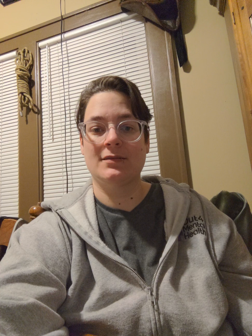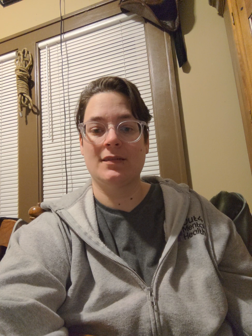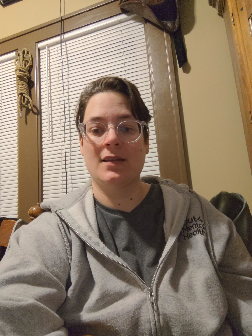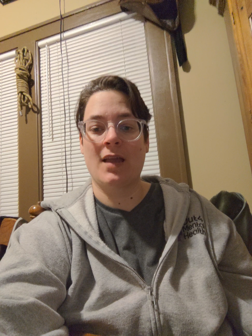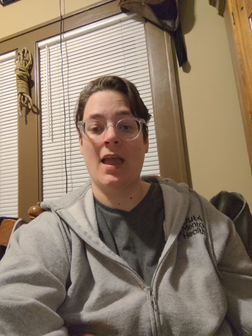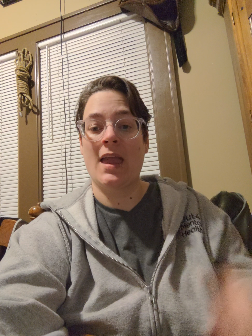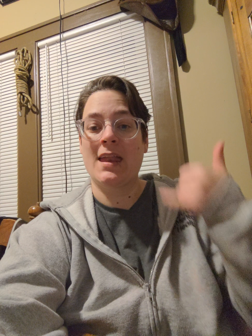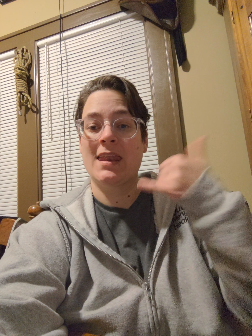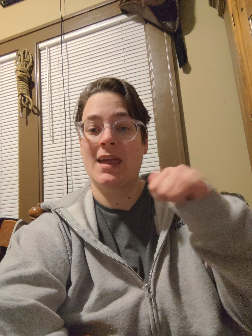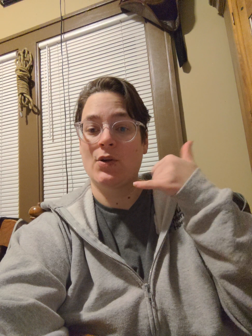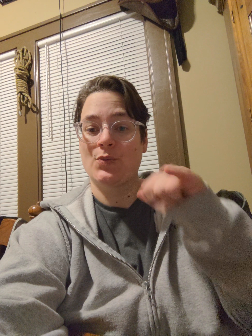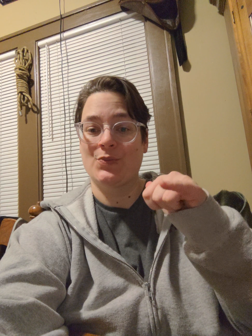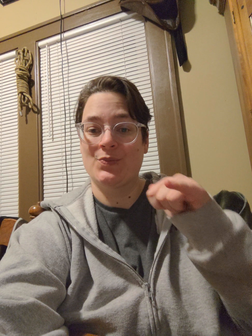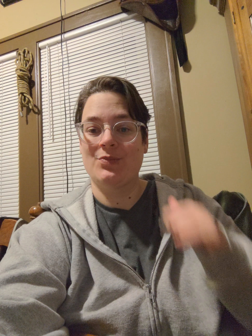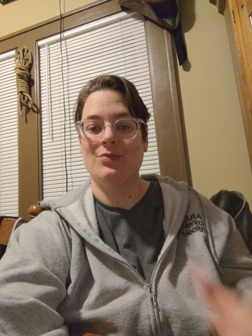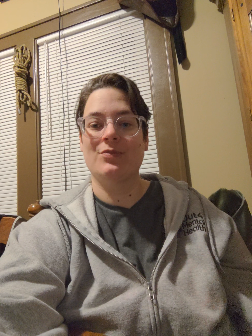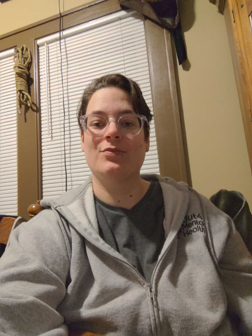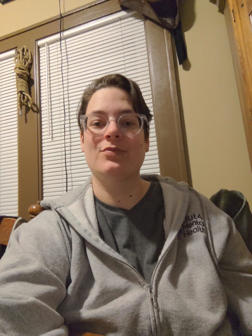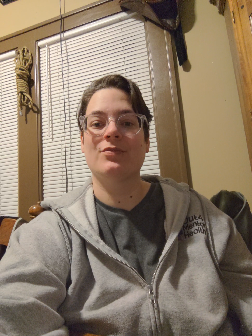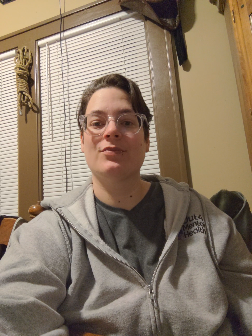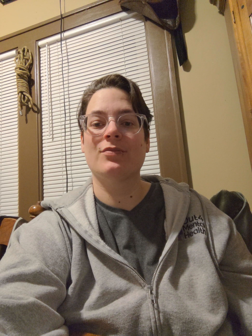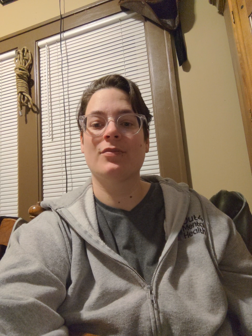yellow